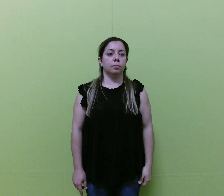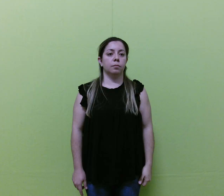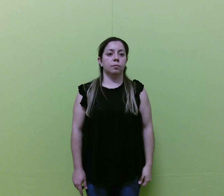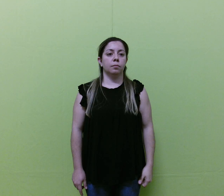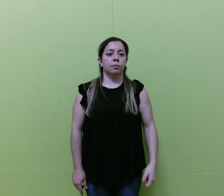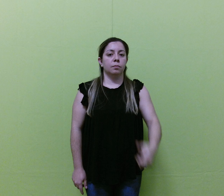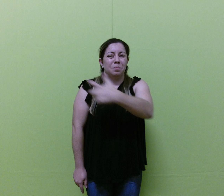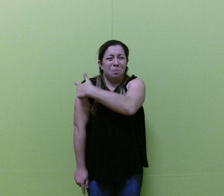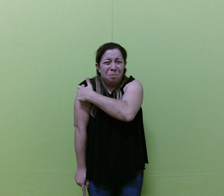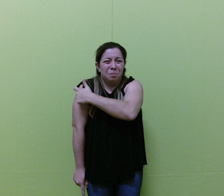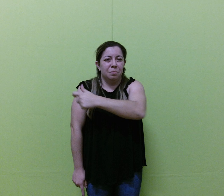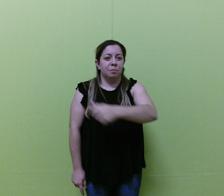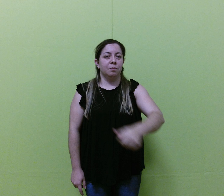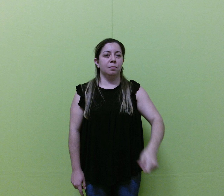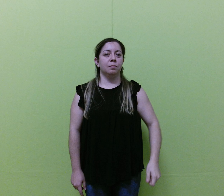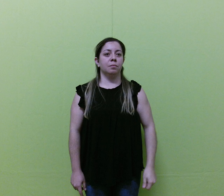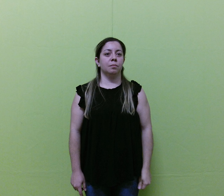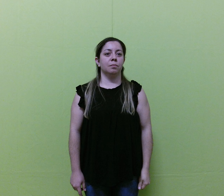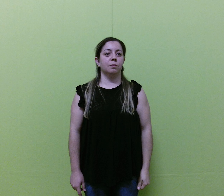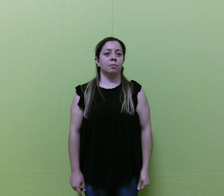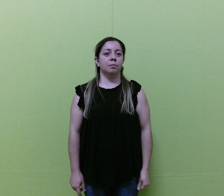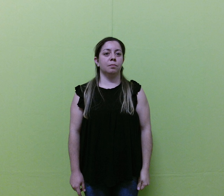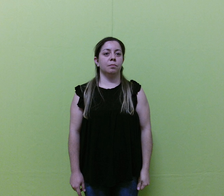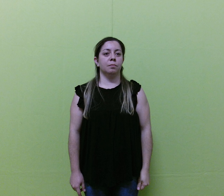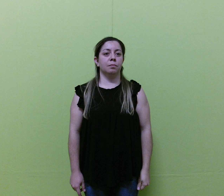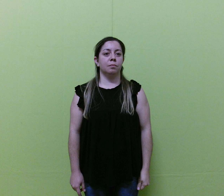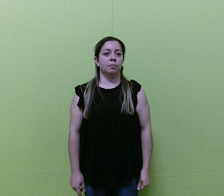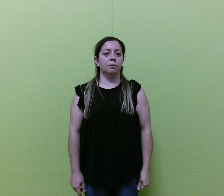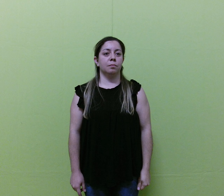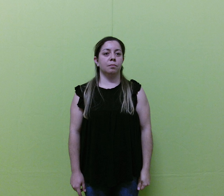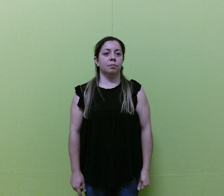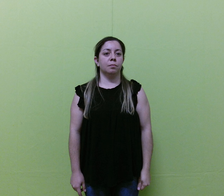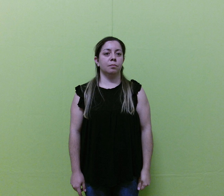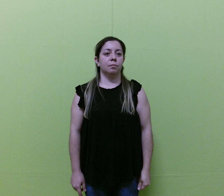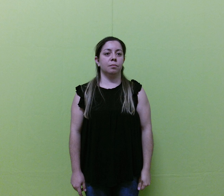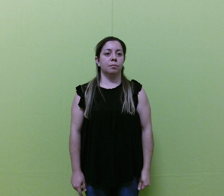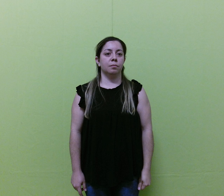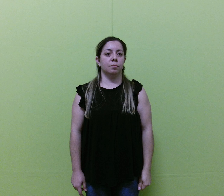vacina